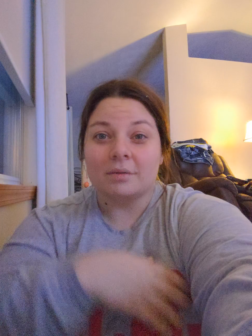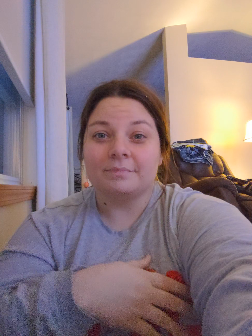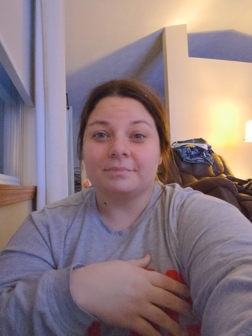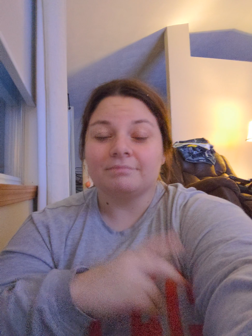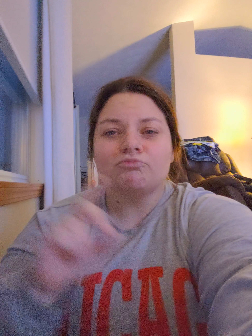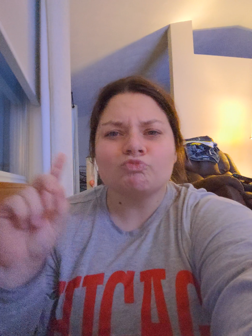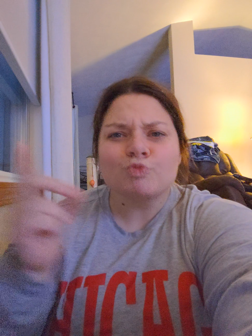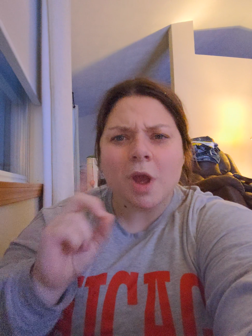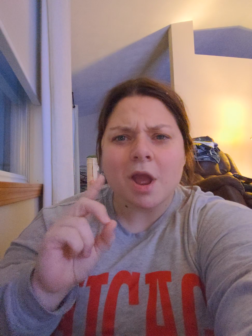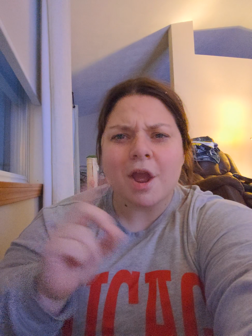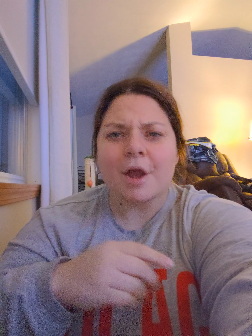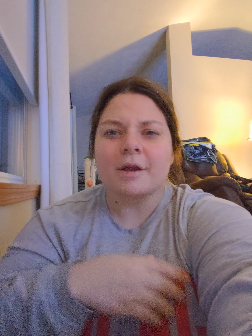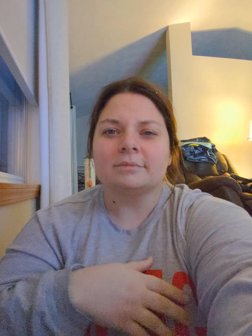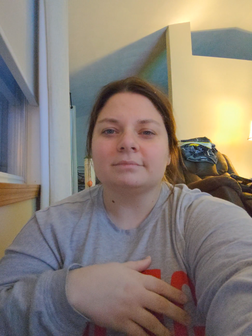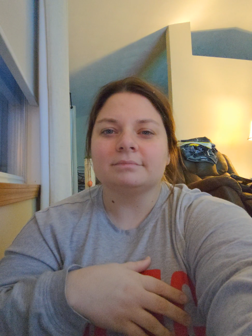where